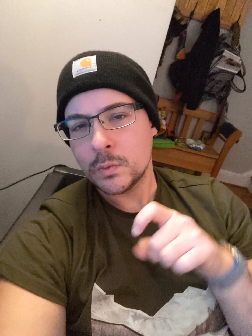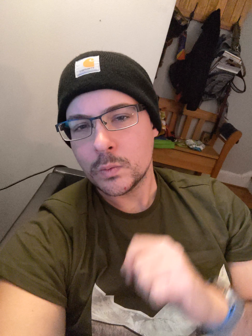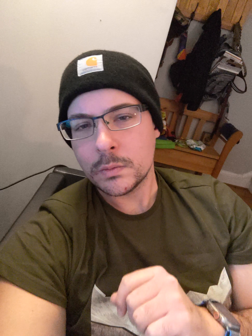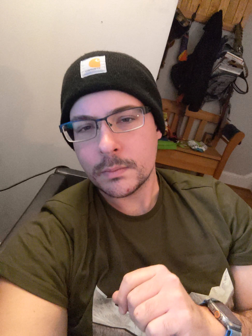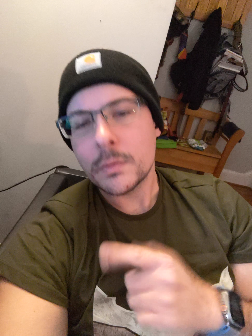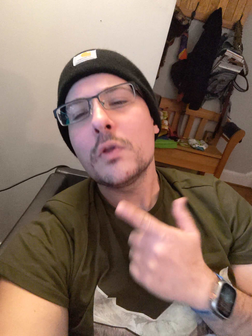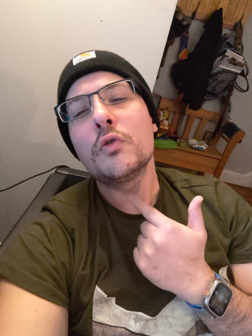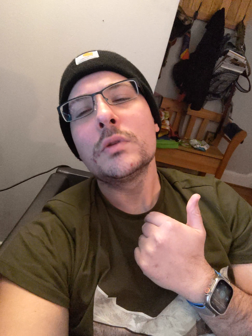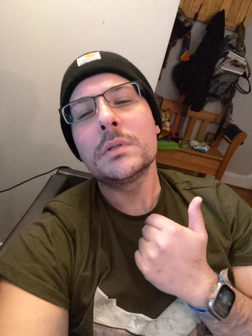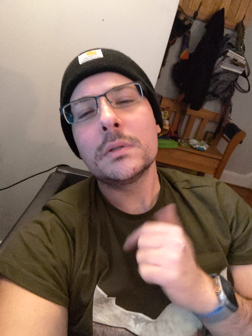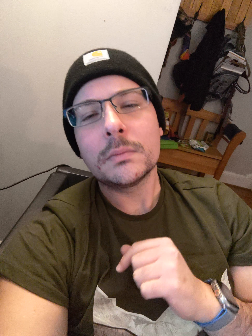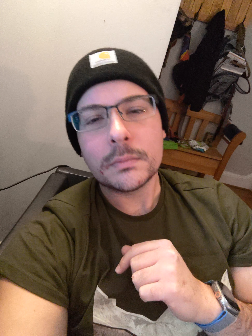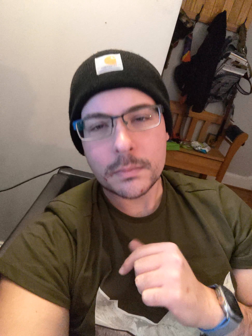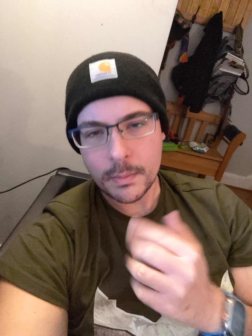thirsty